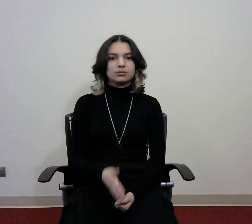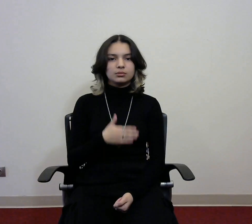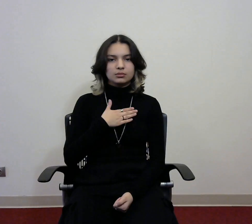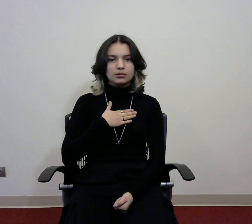mən